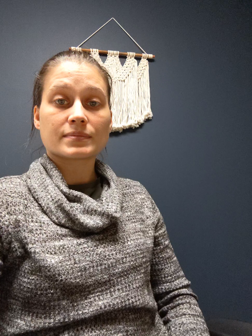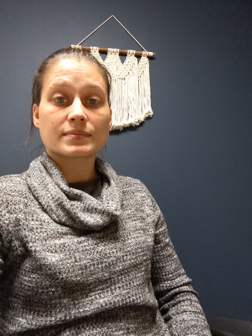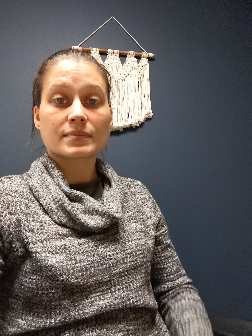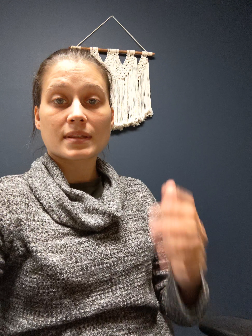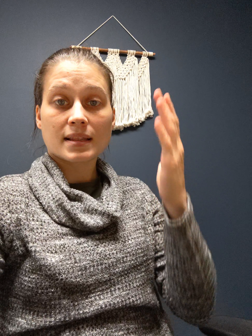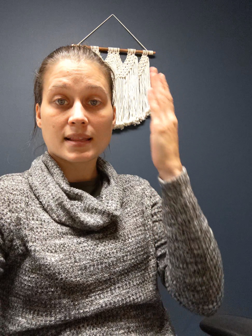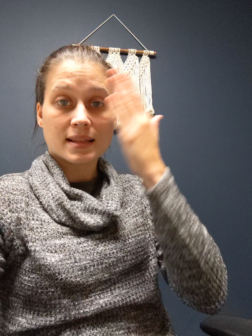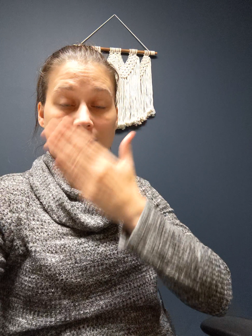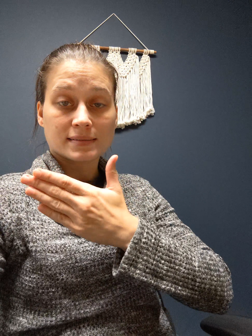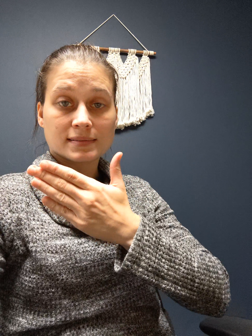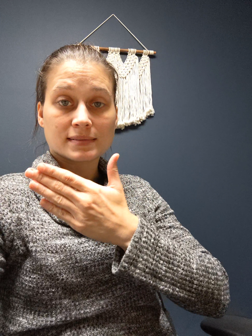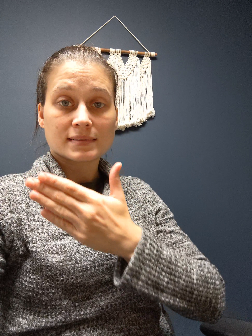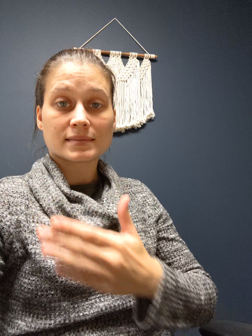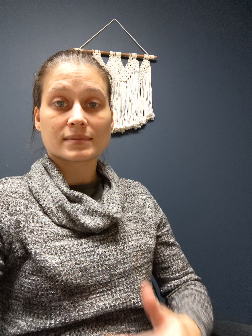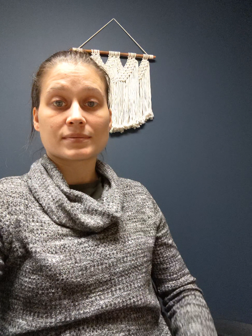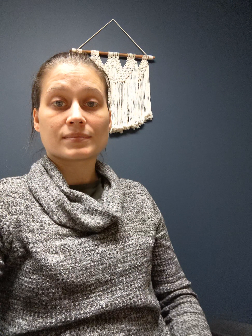night